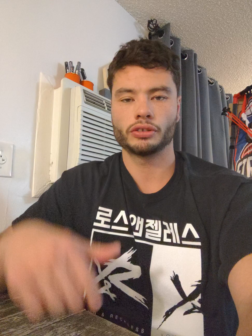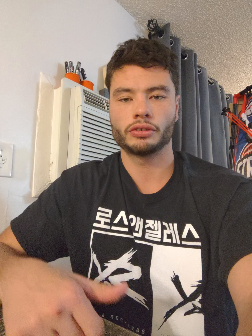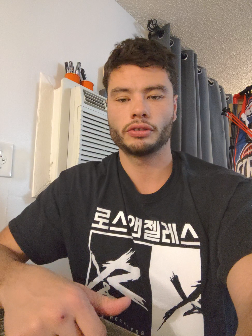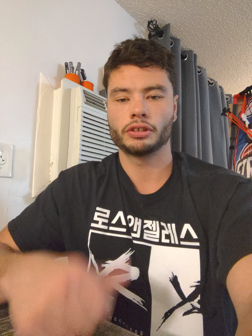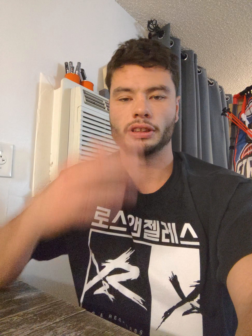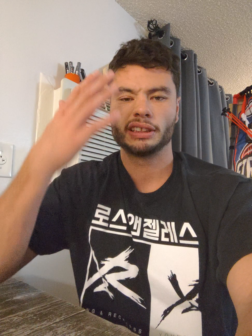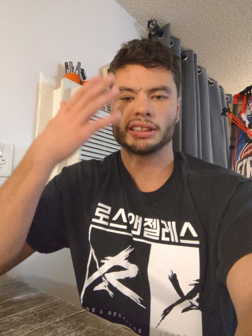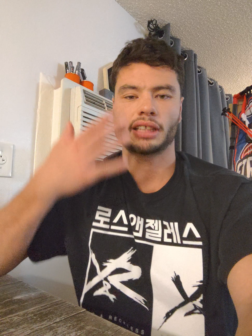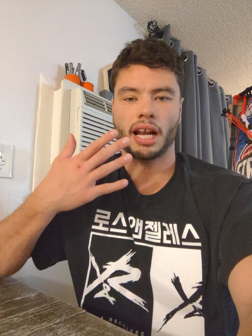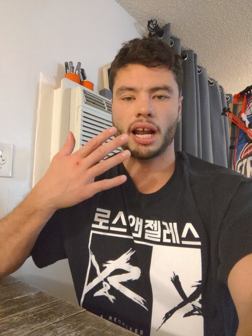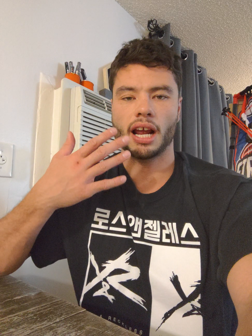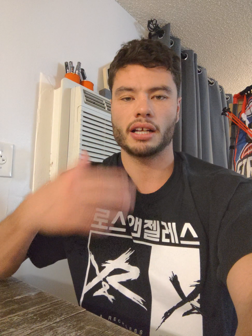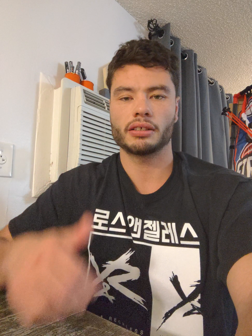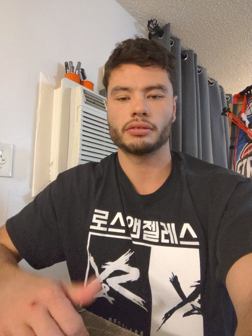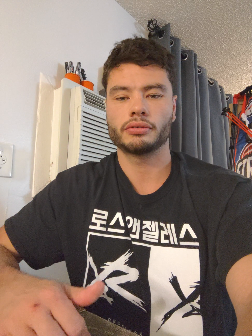sad